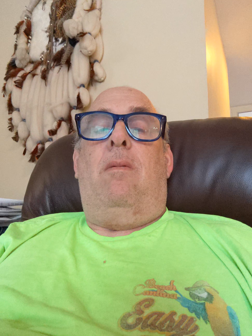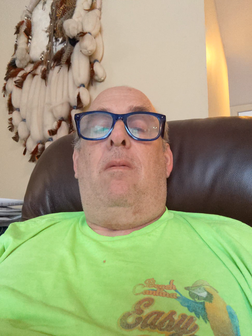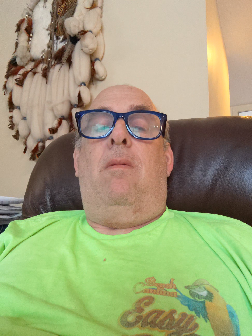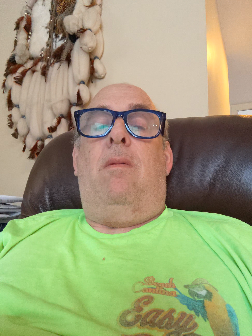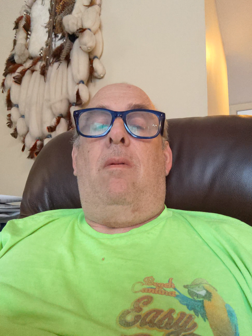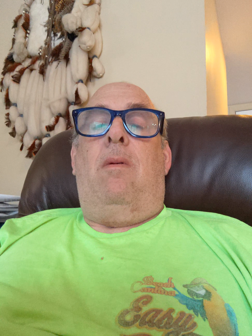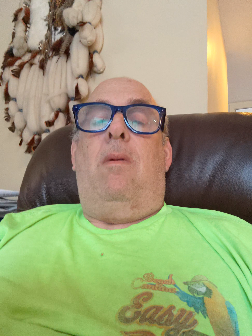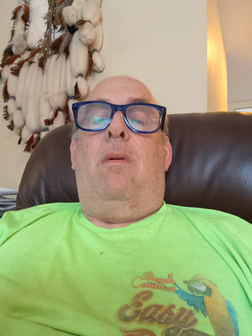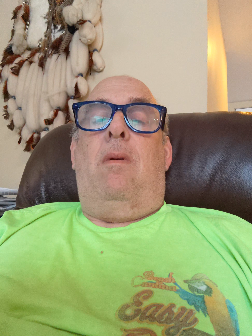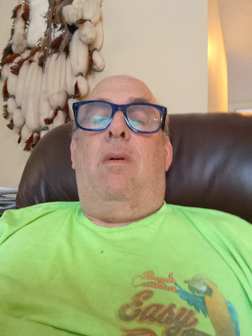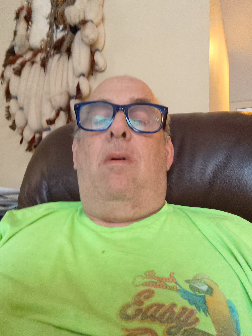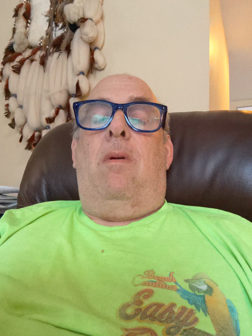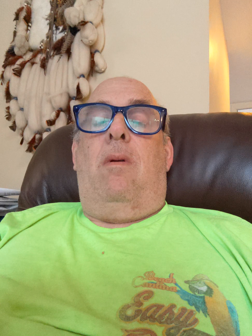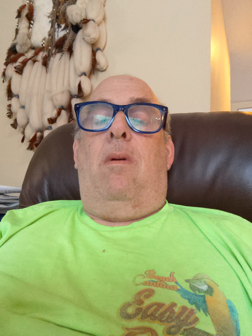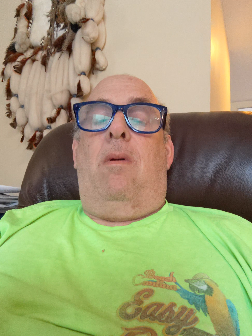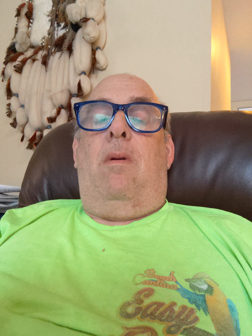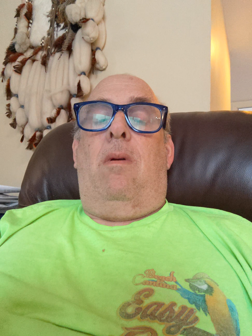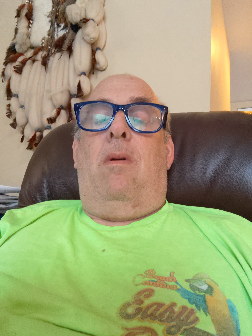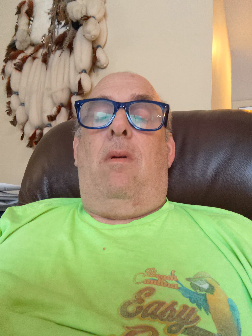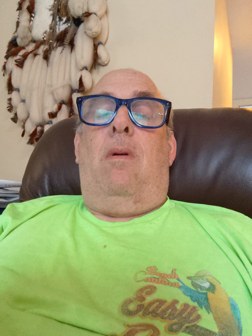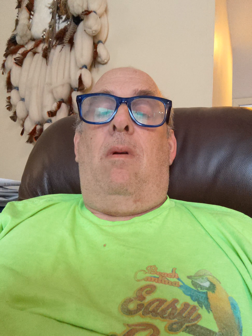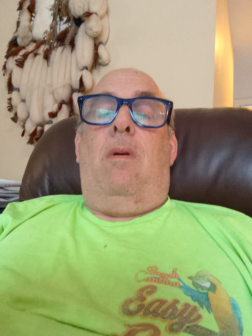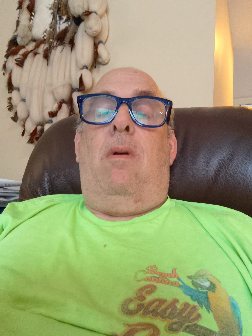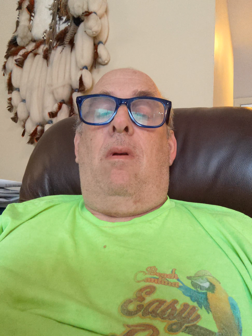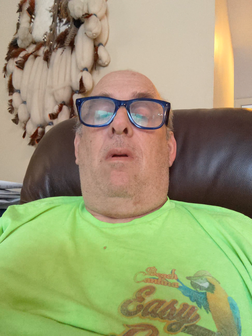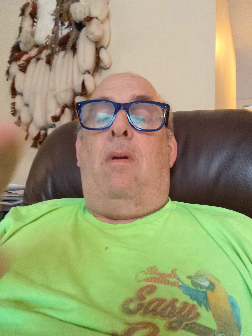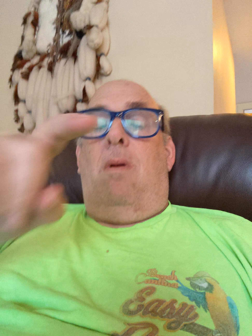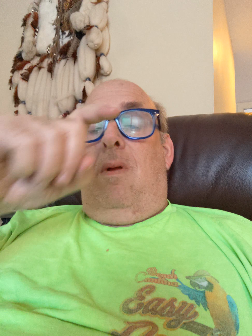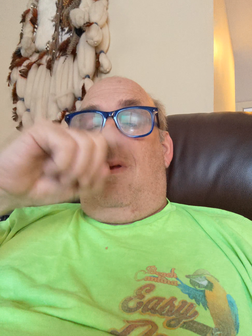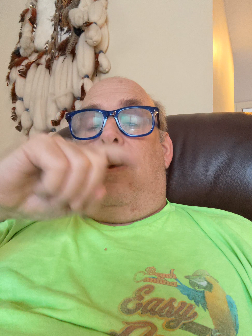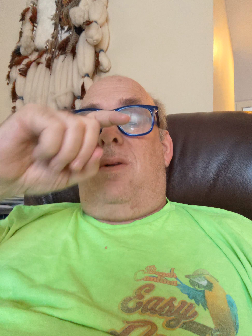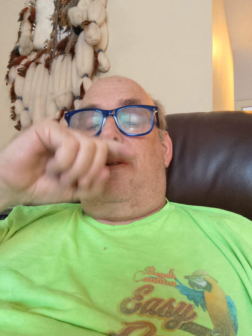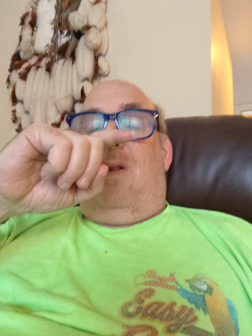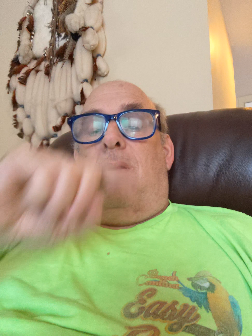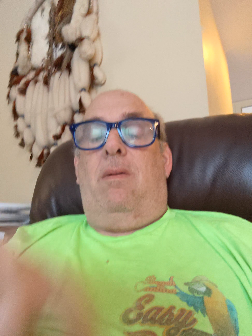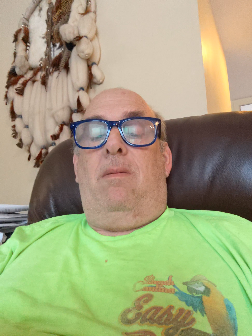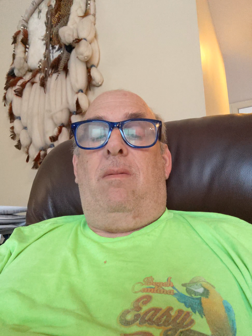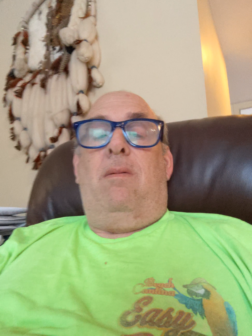doll